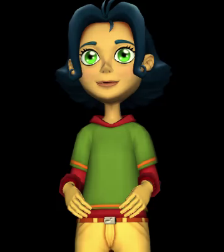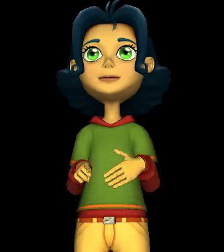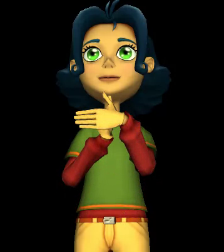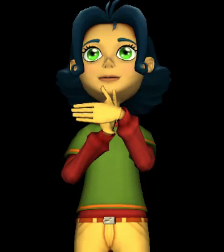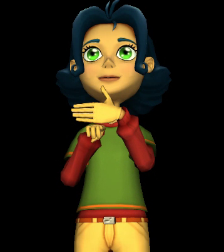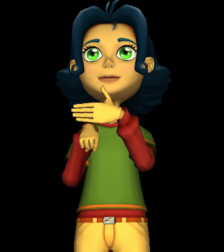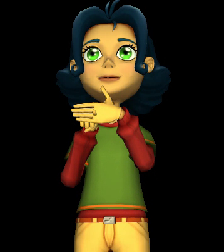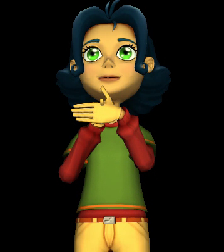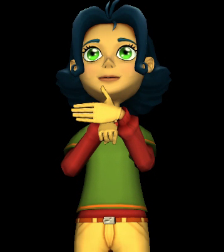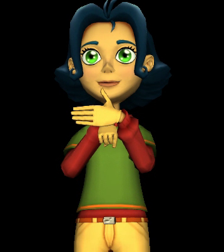يلغي